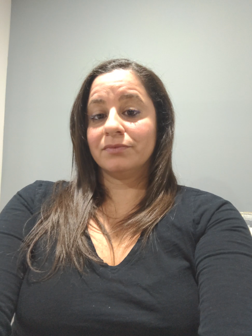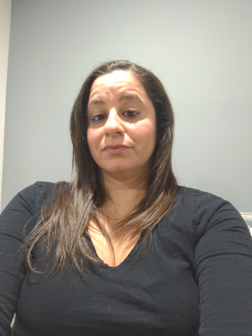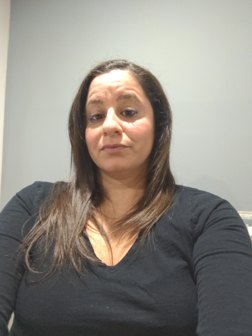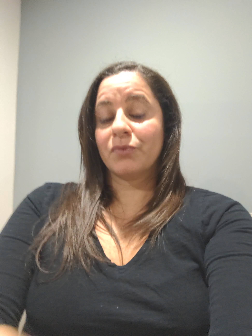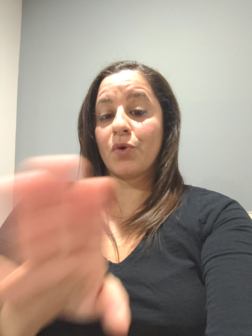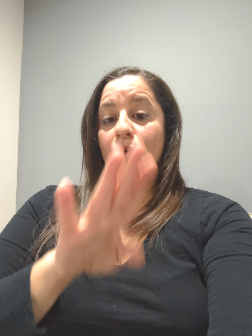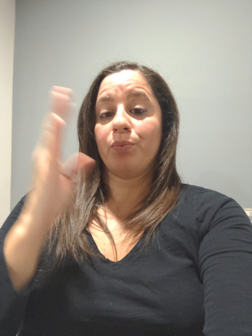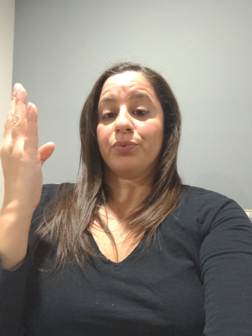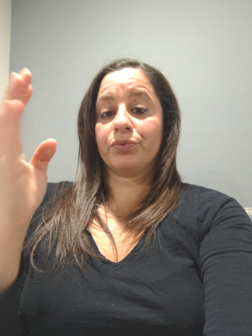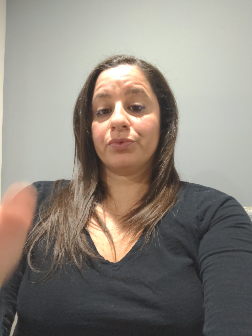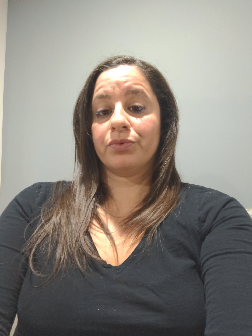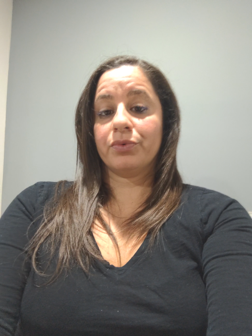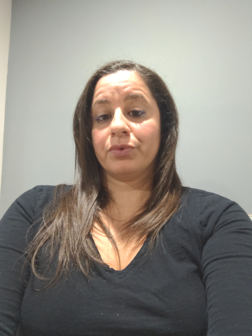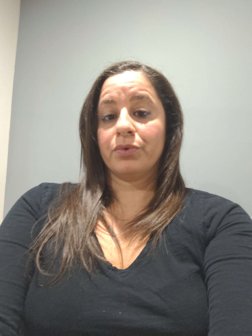open